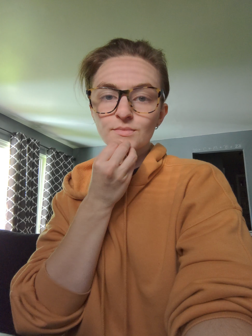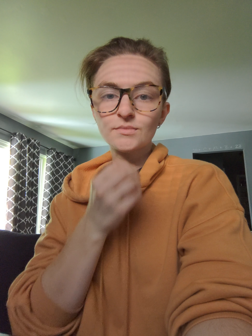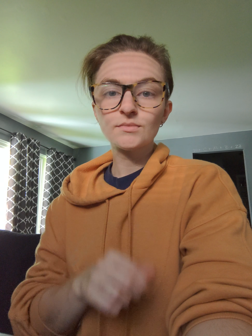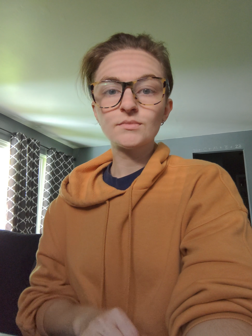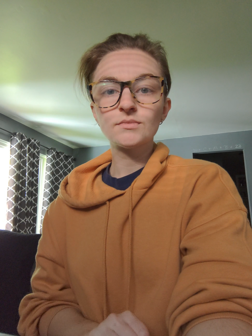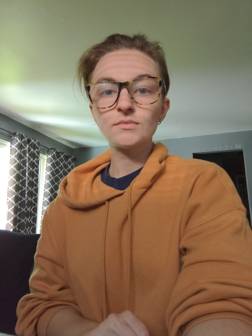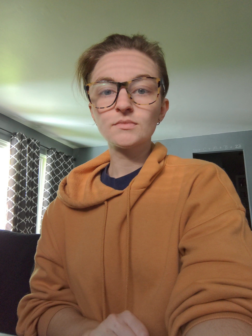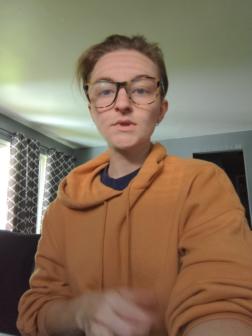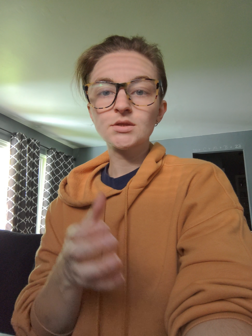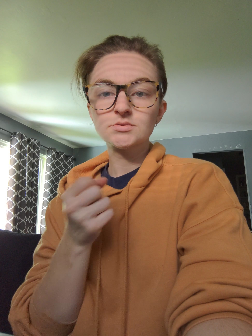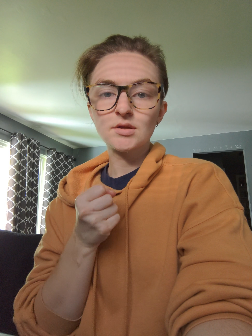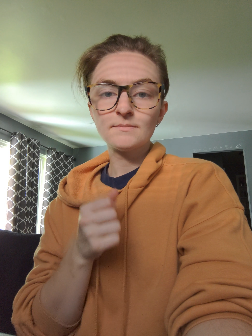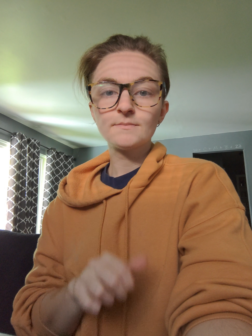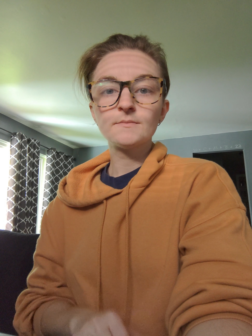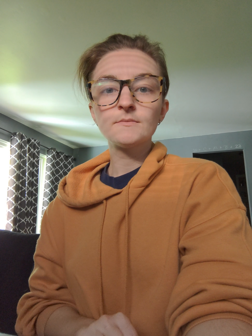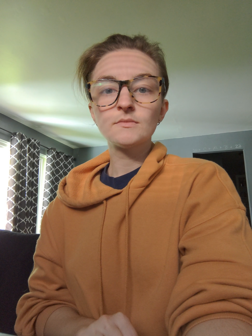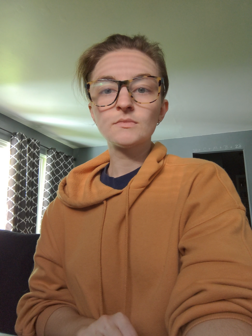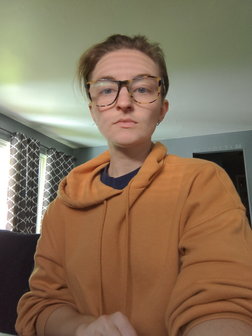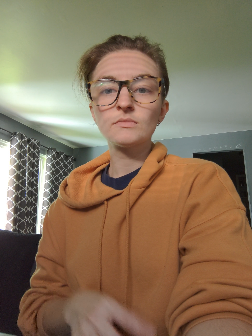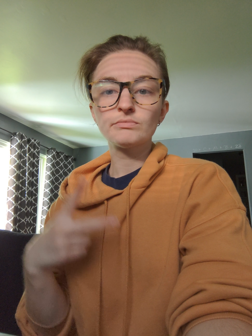get